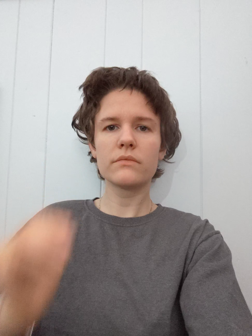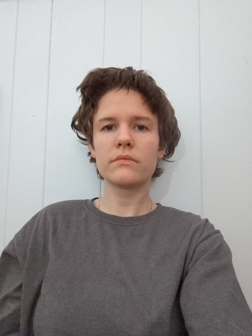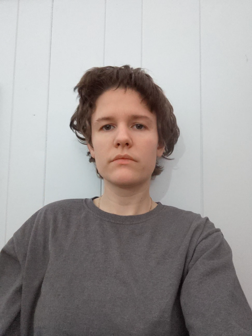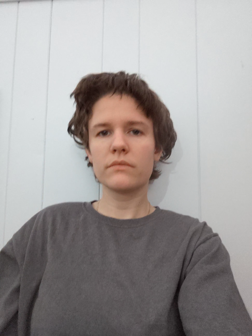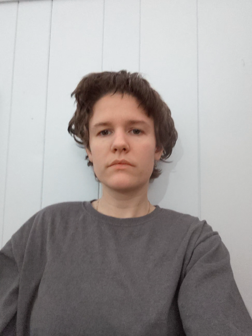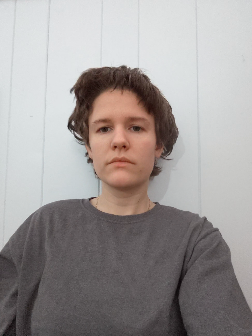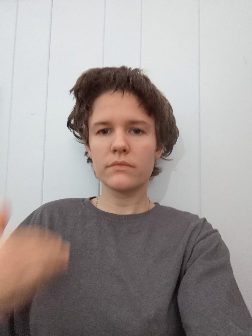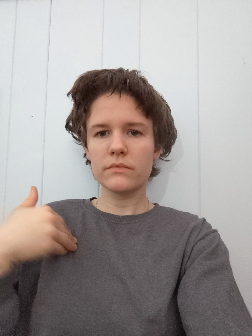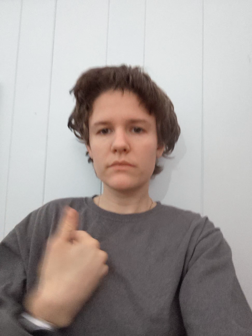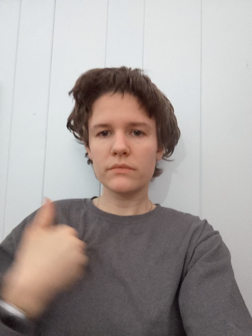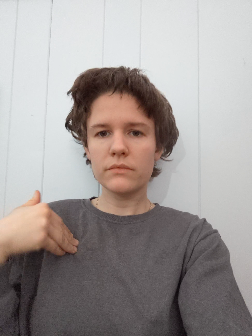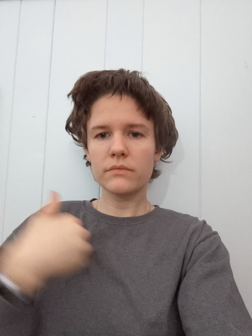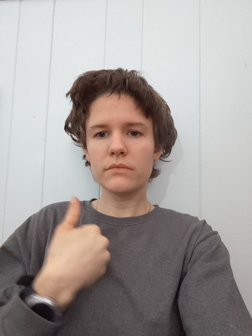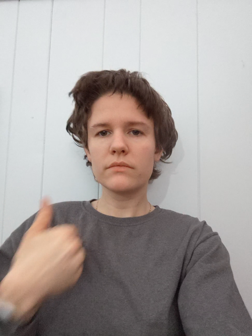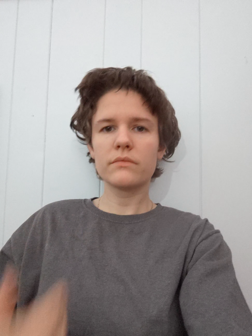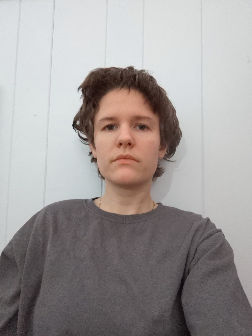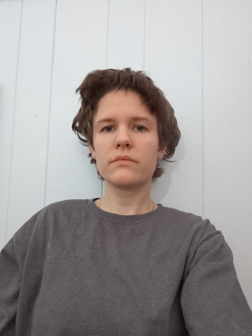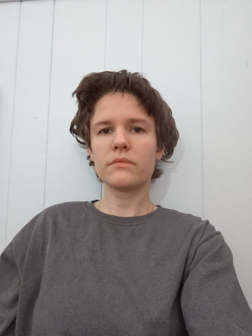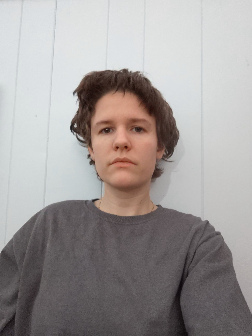animal